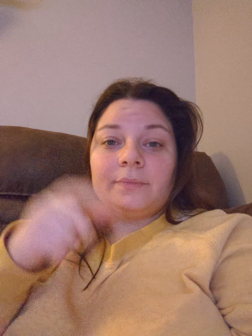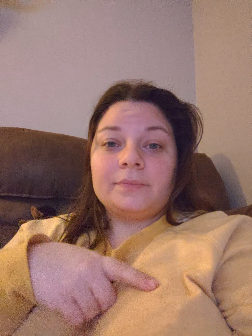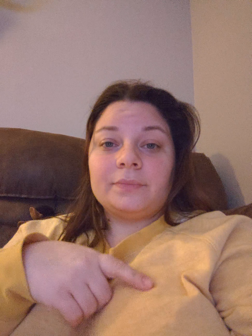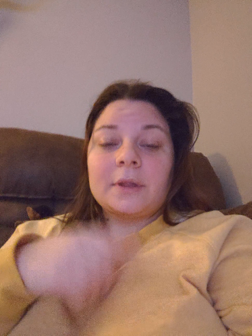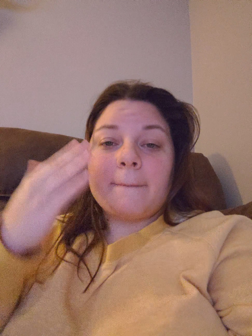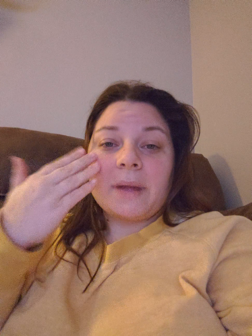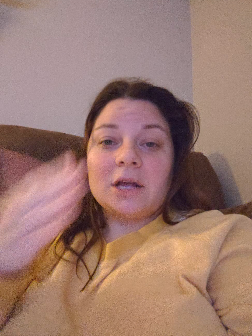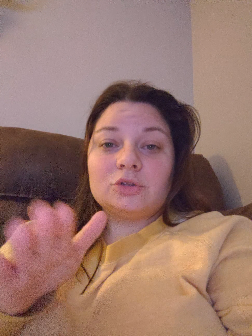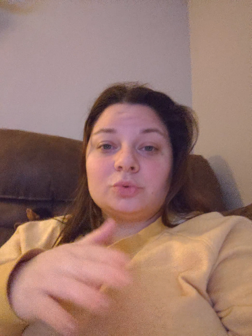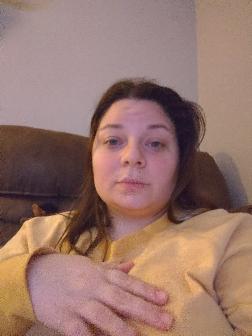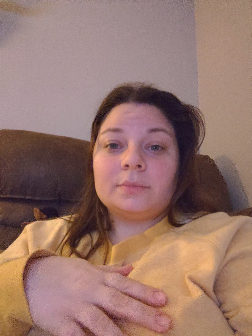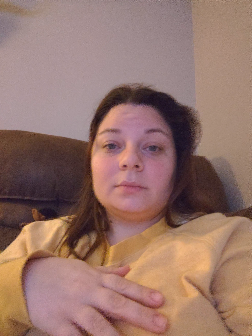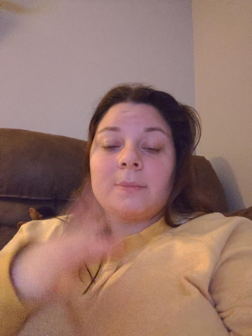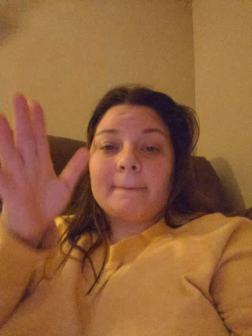bedroom